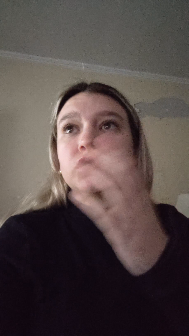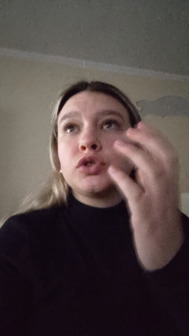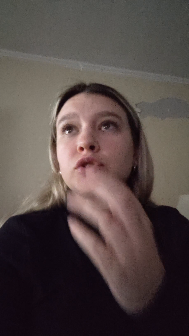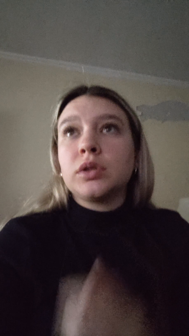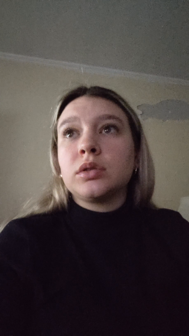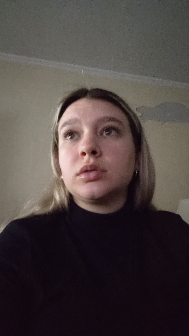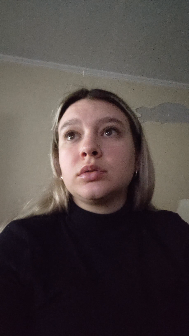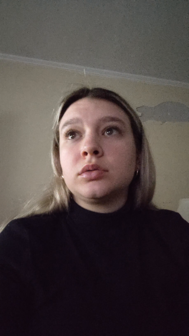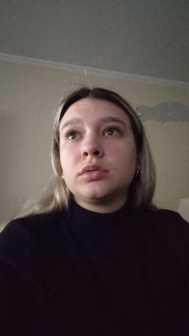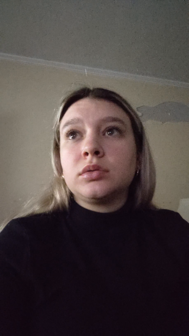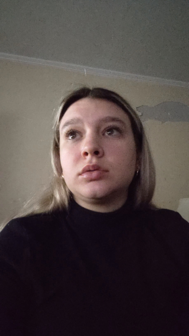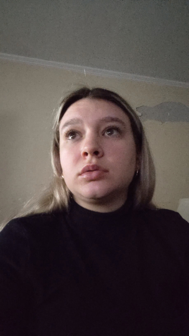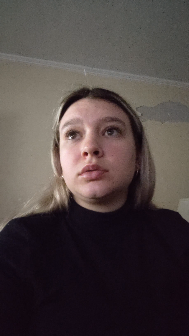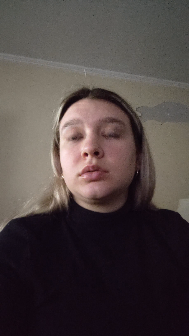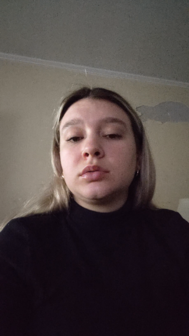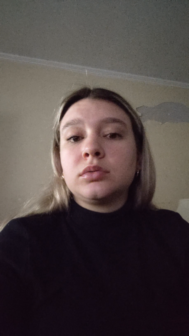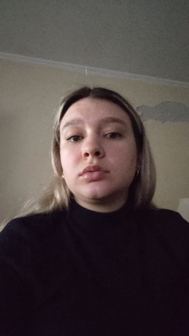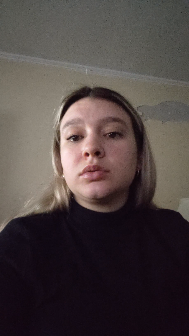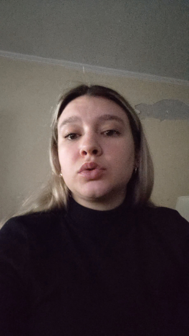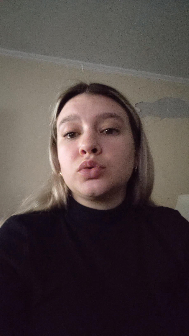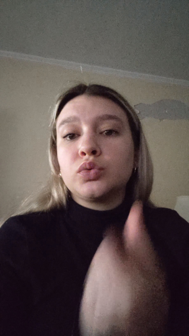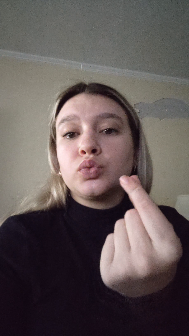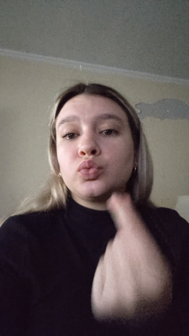do